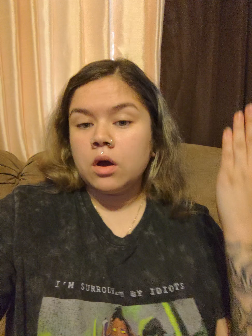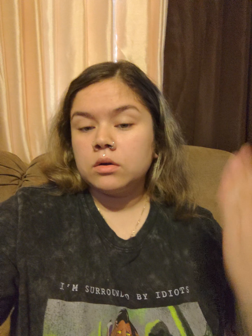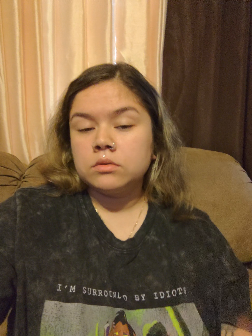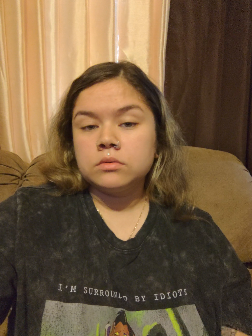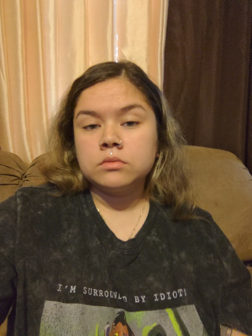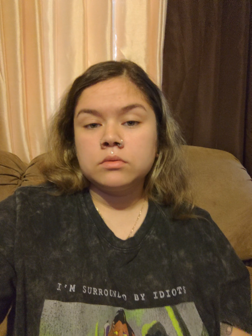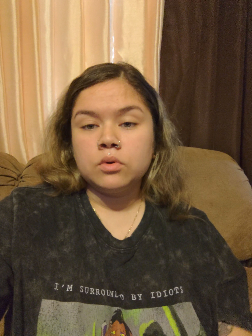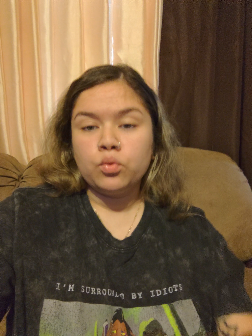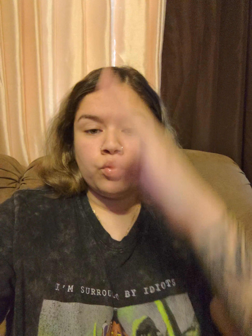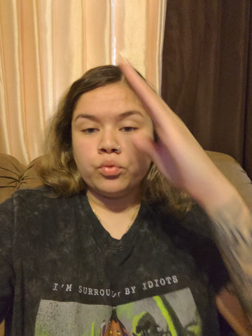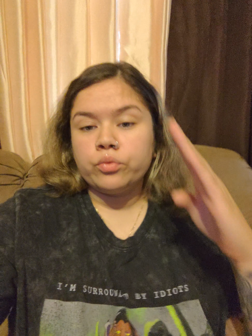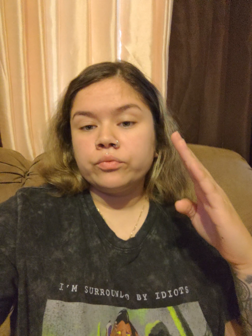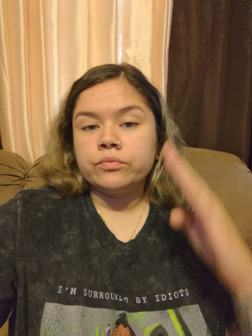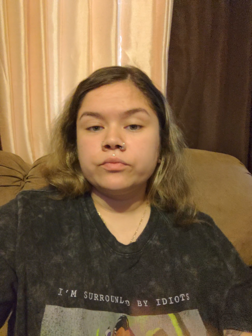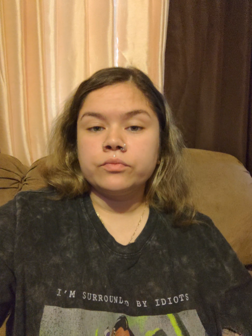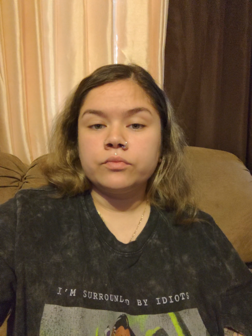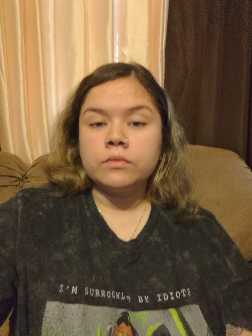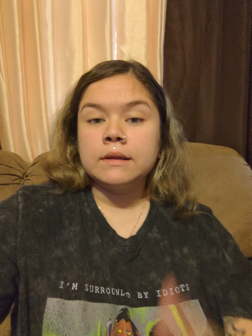roof